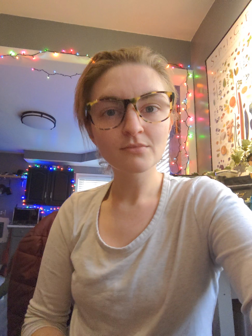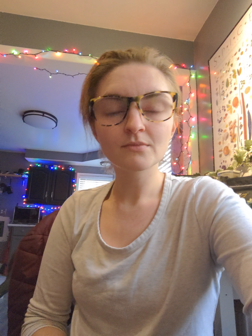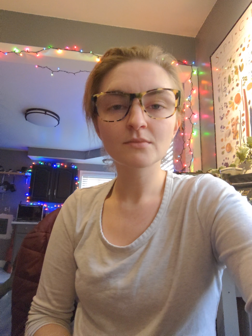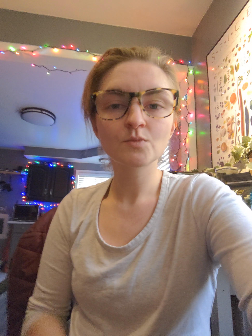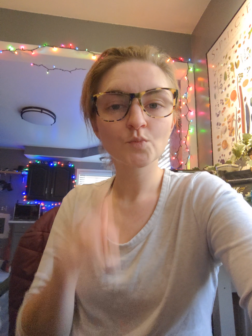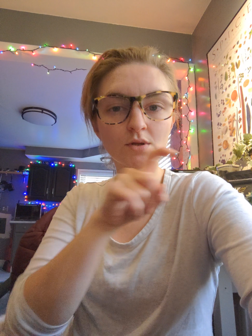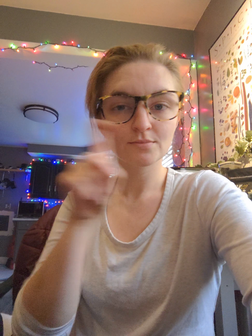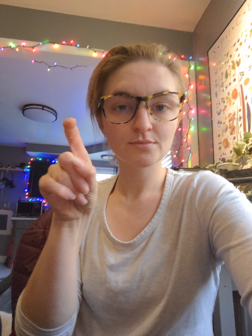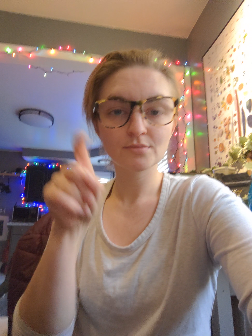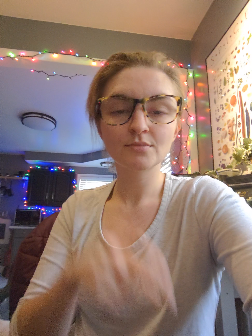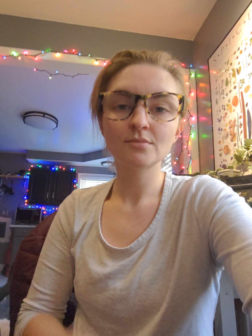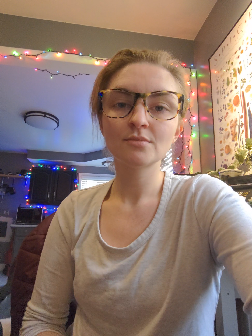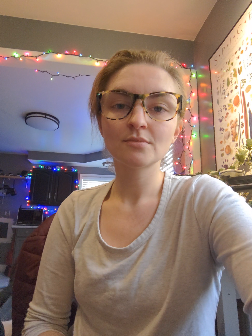closet